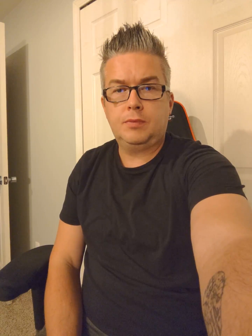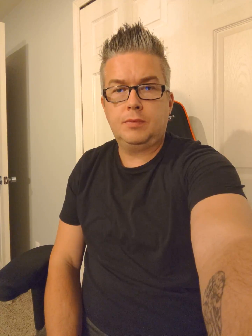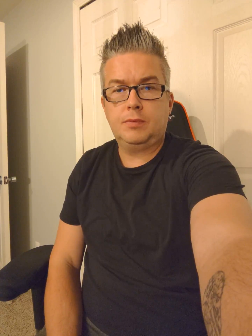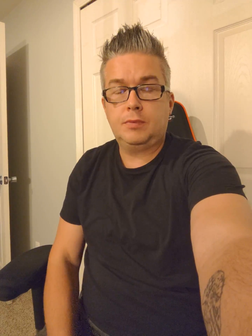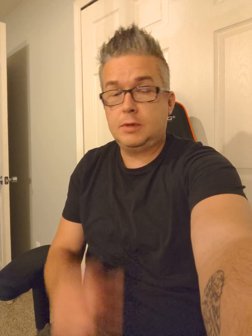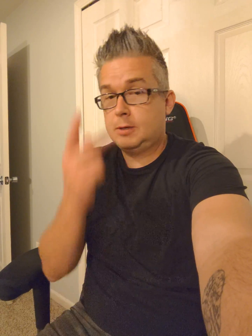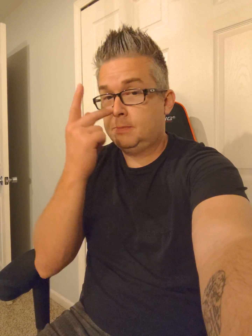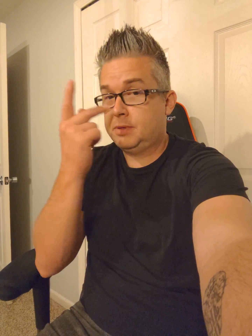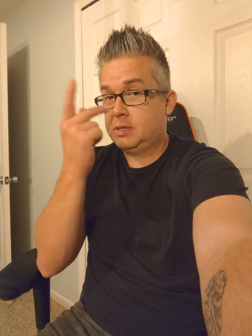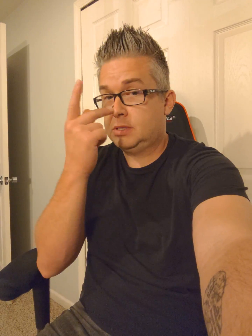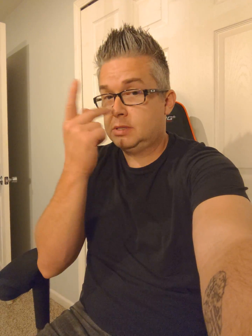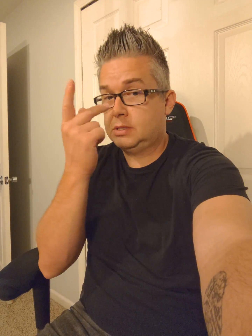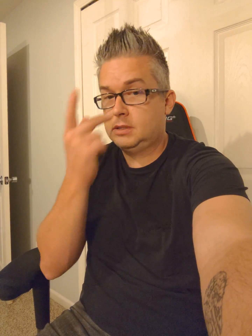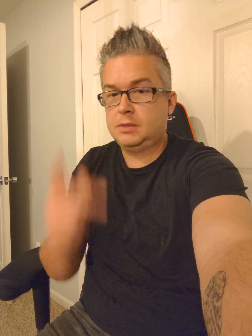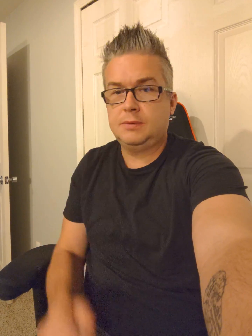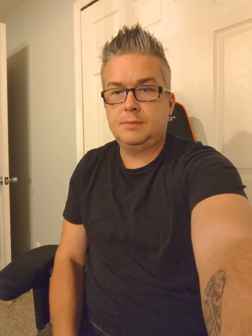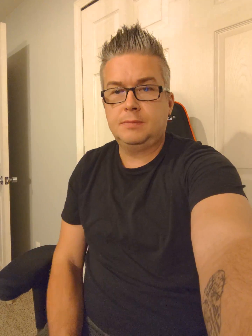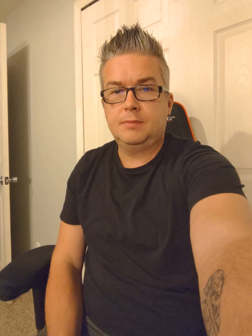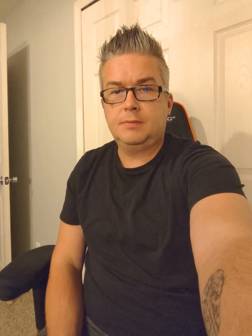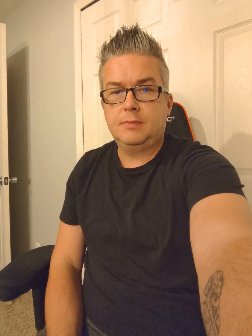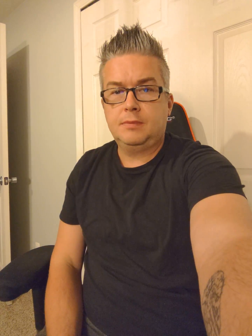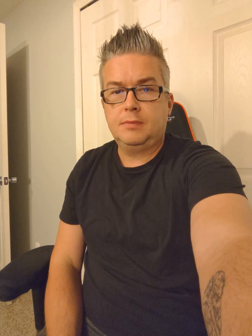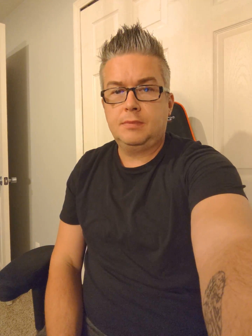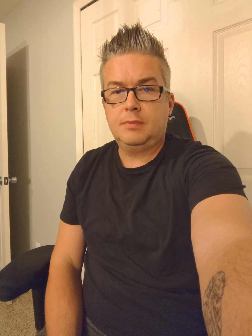penis